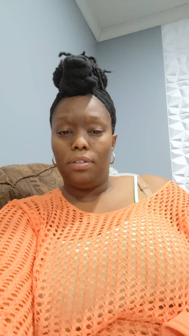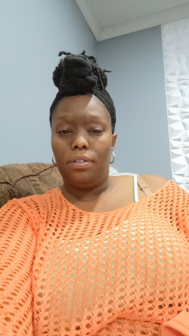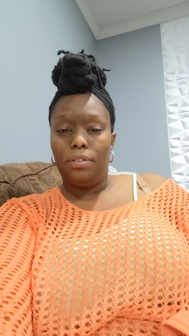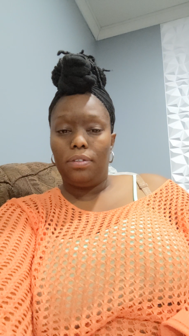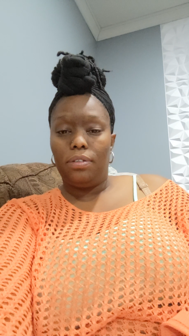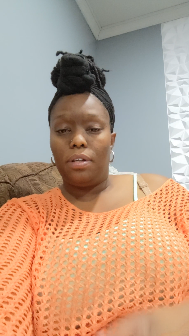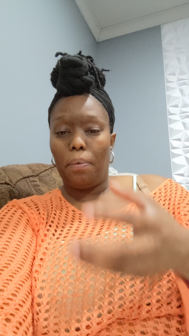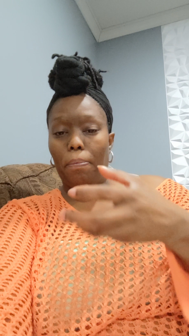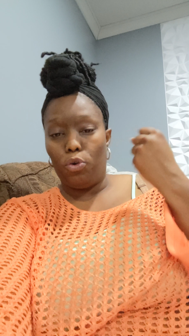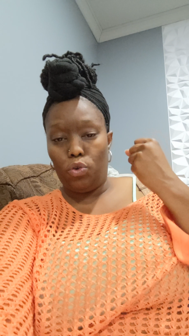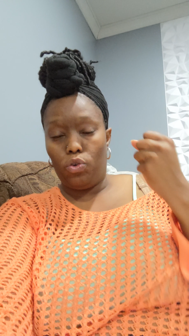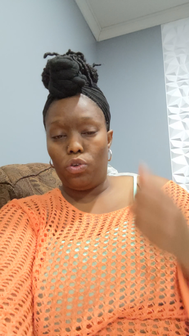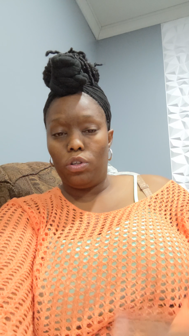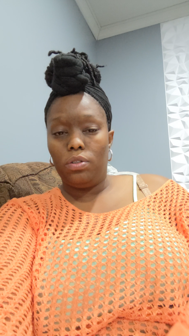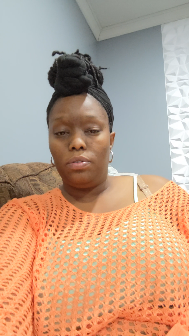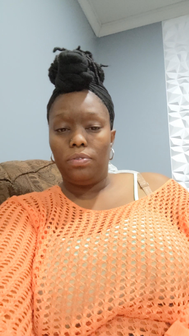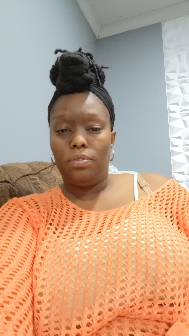pull